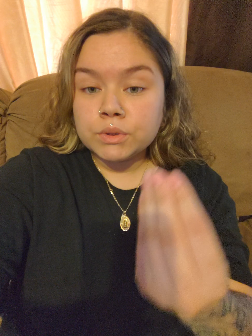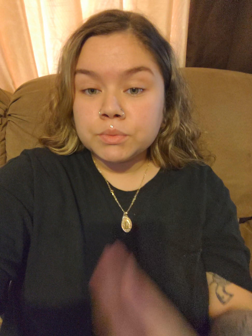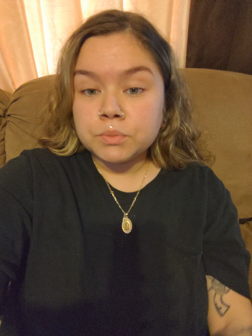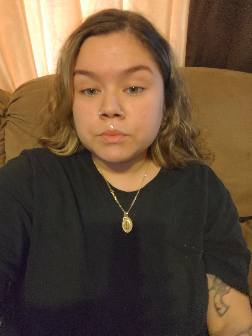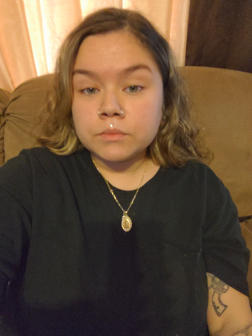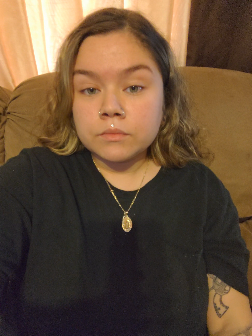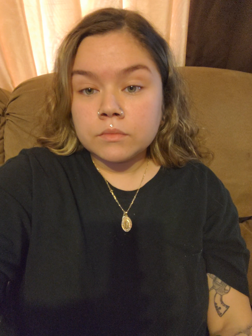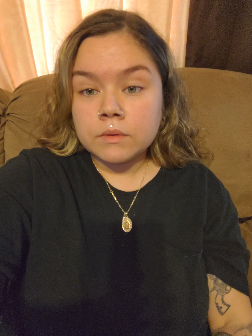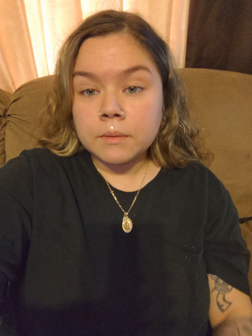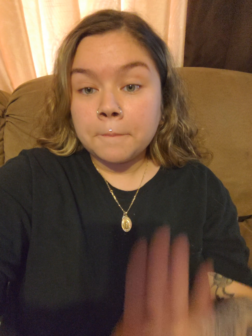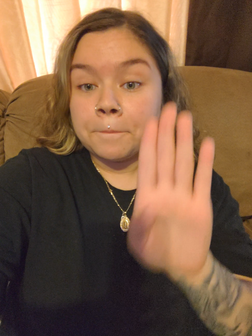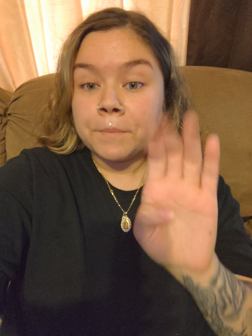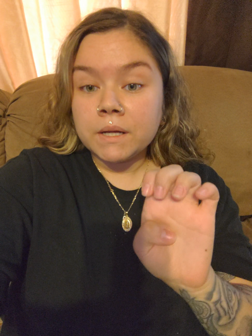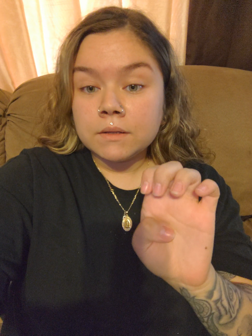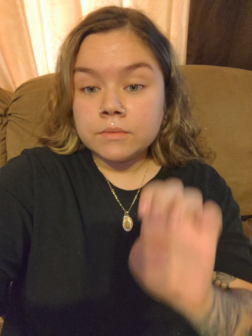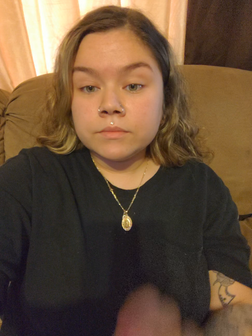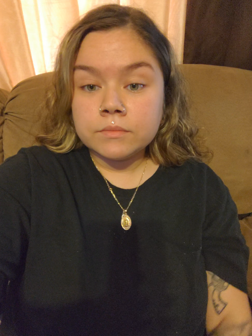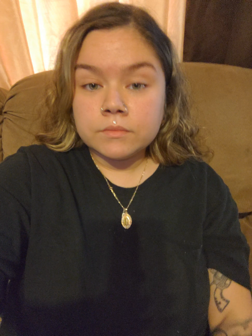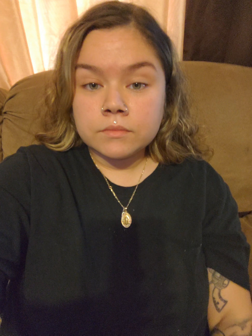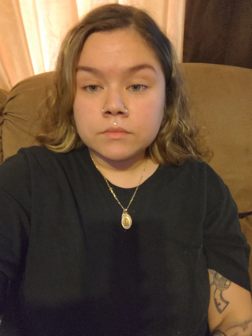be